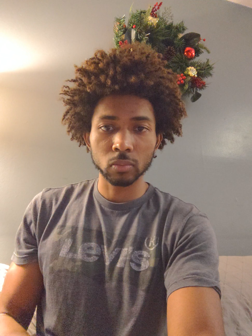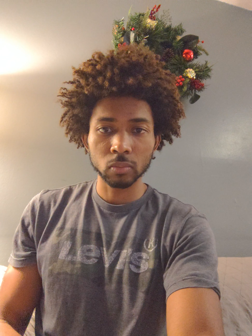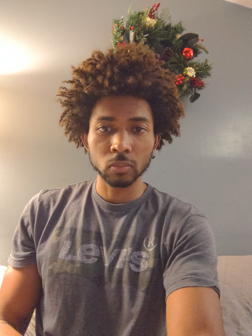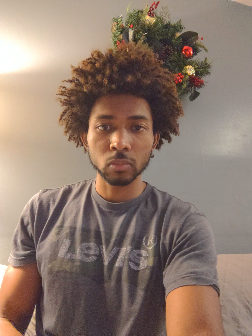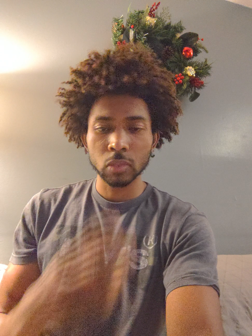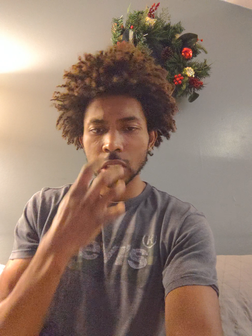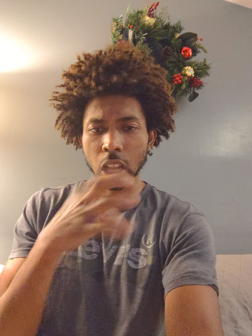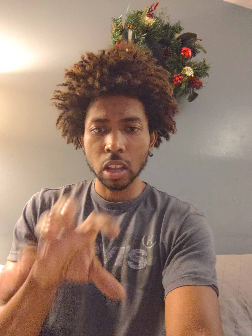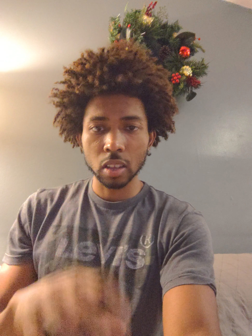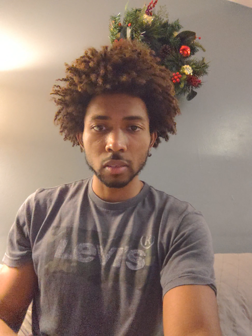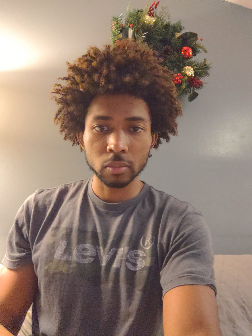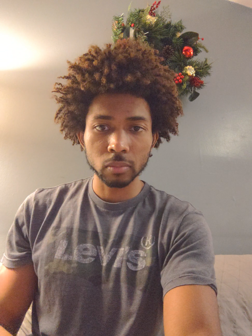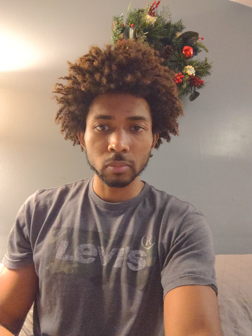hot